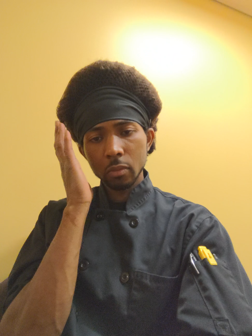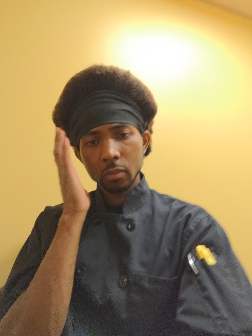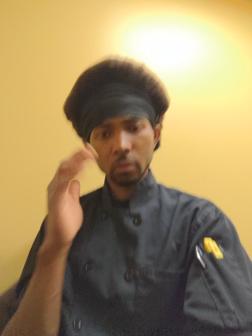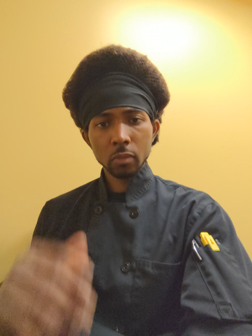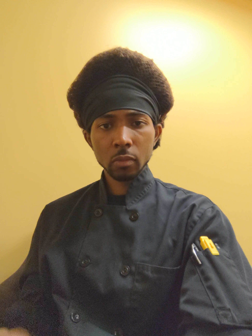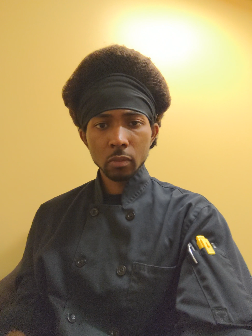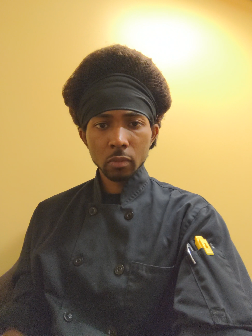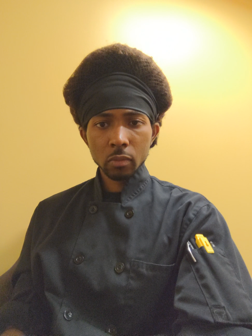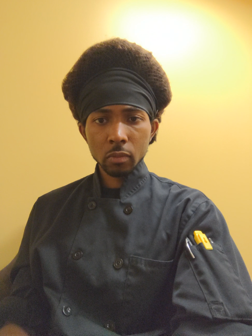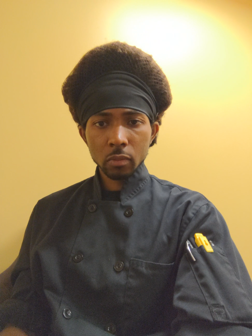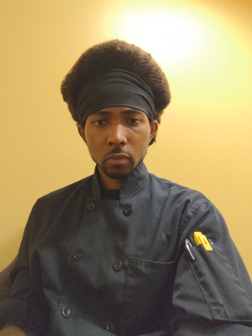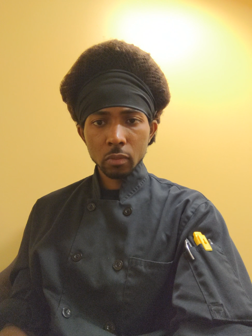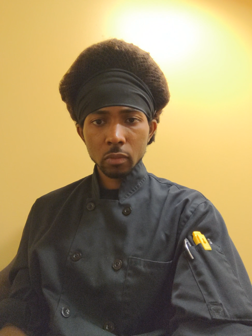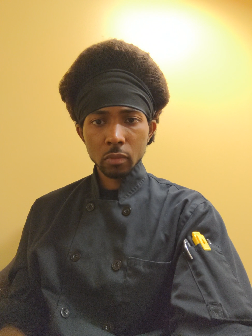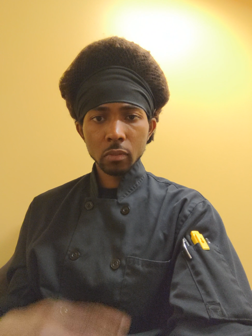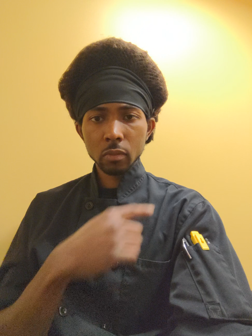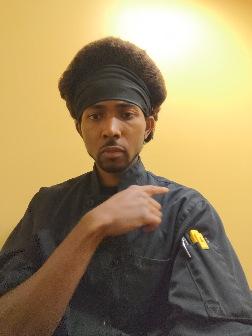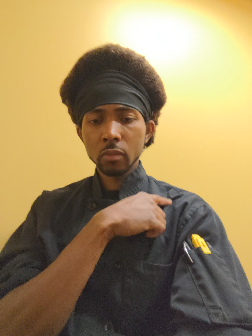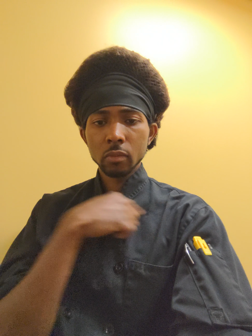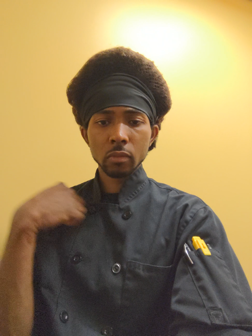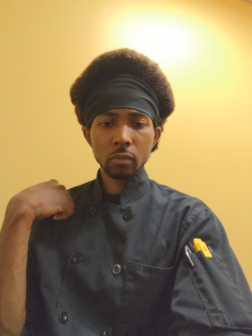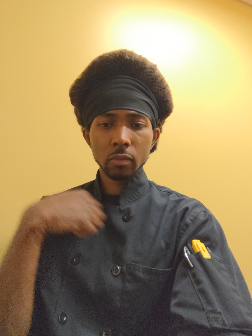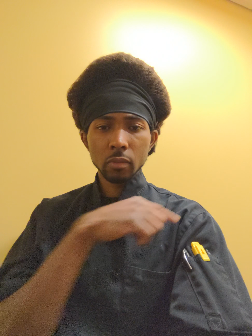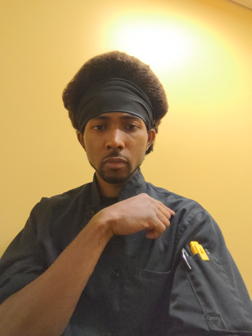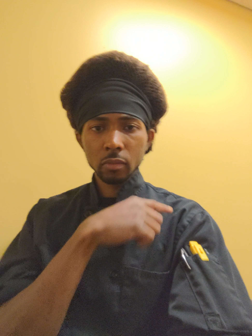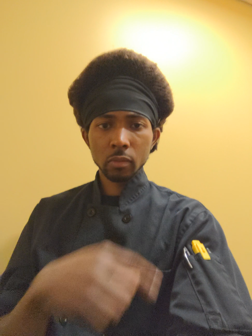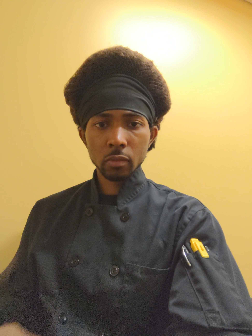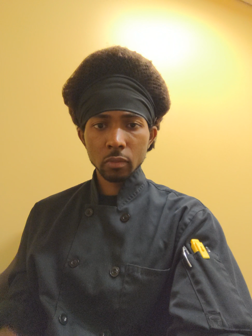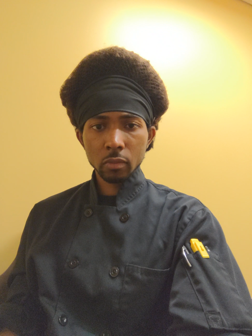bib